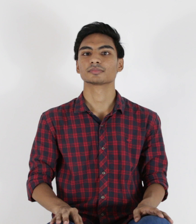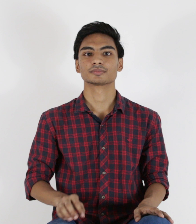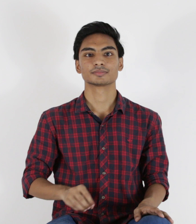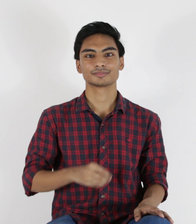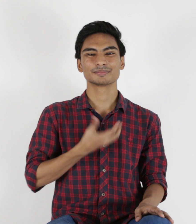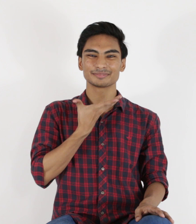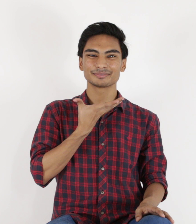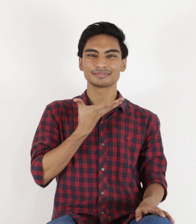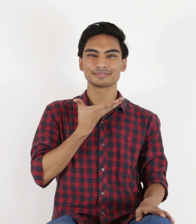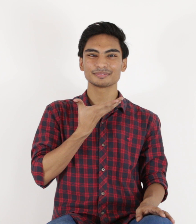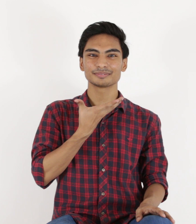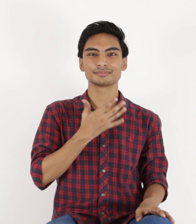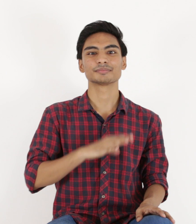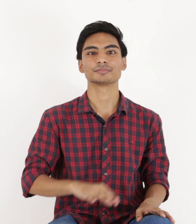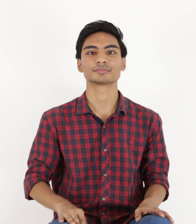glad